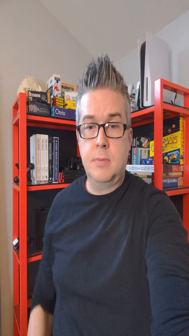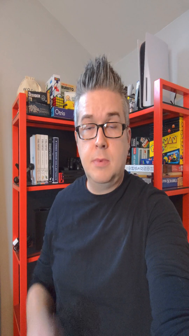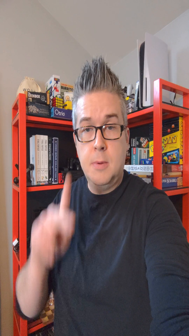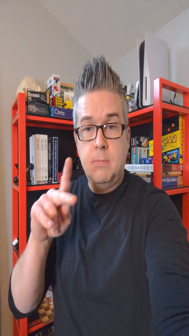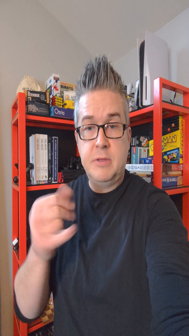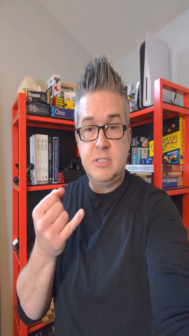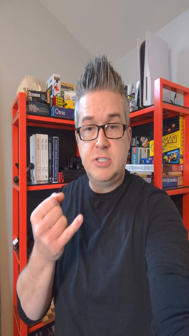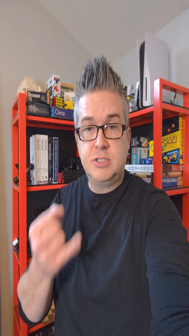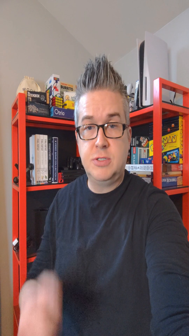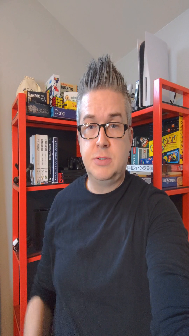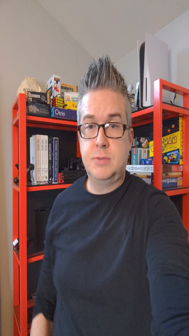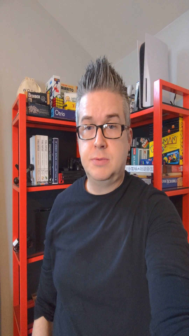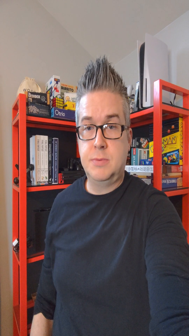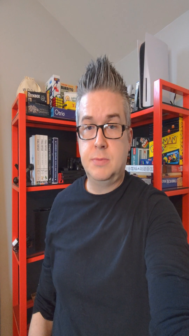pajamas